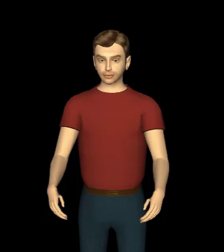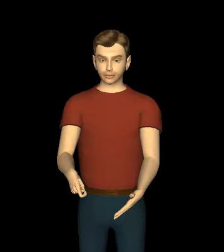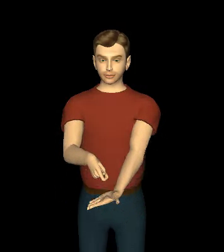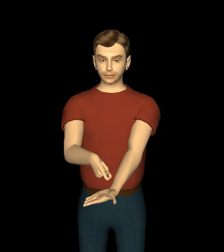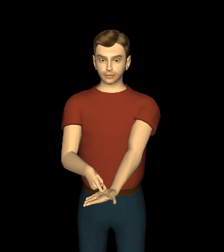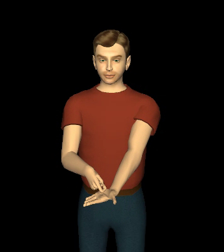يشتري